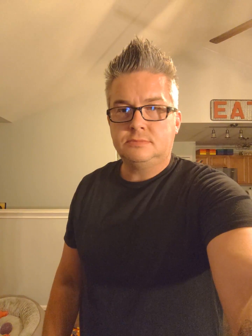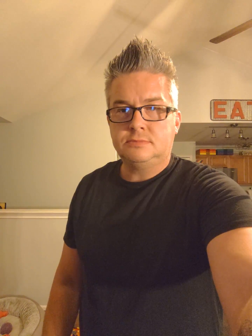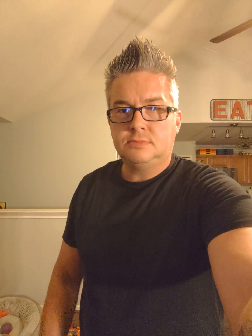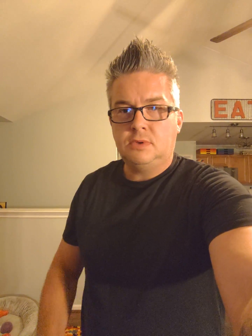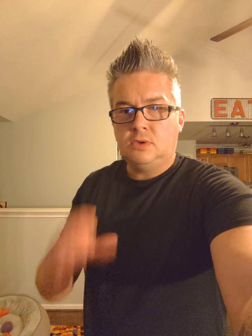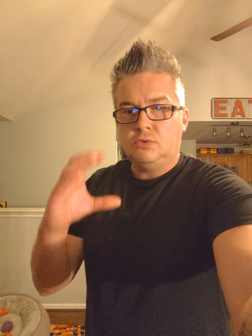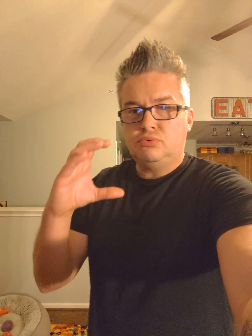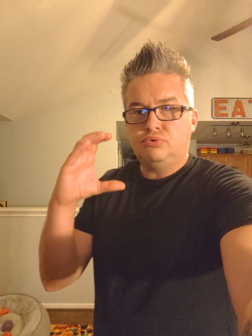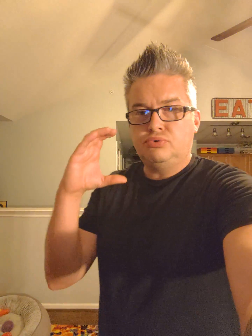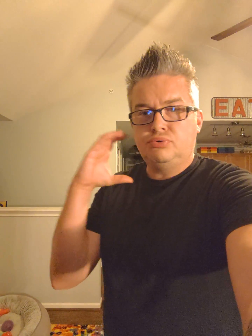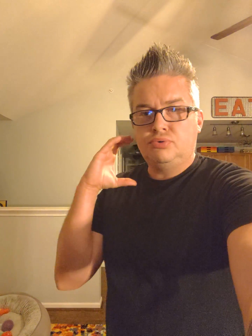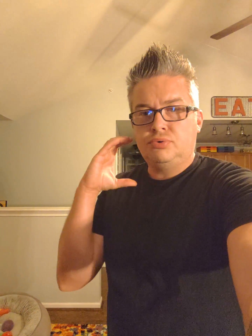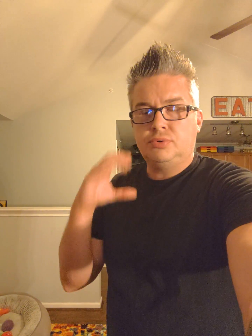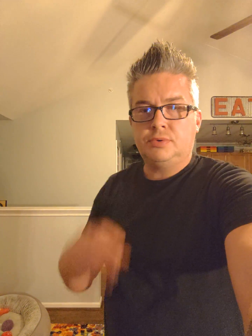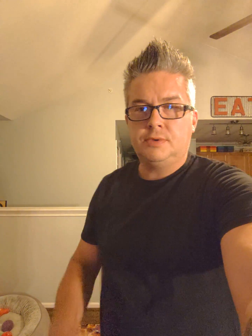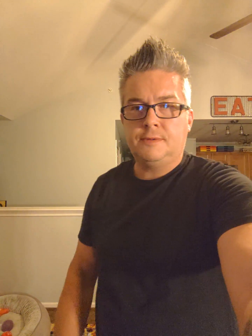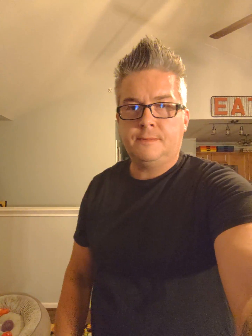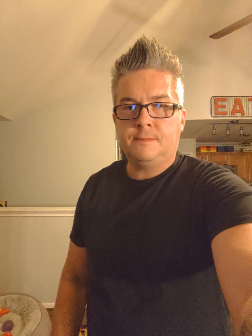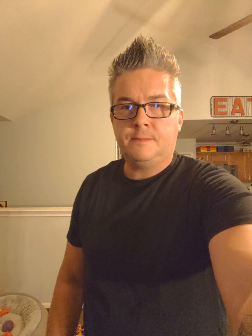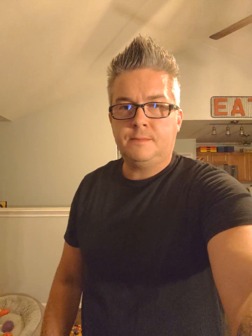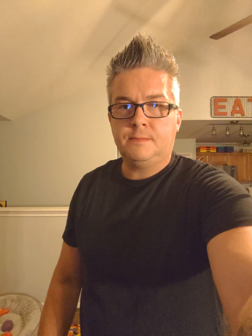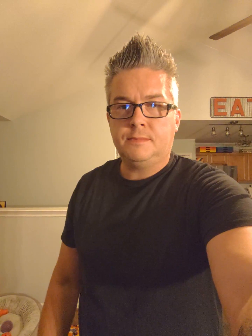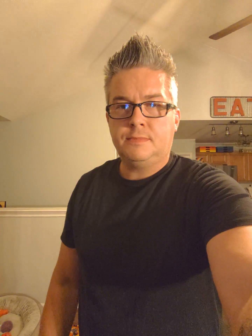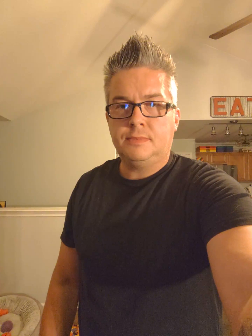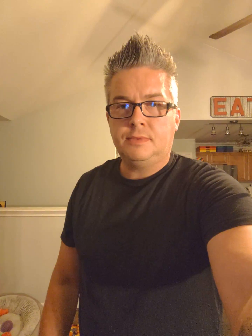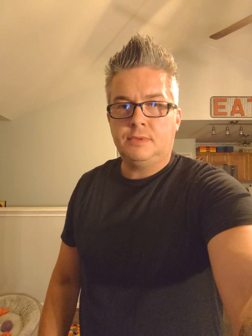bus